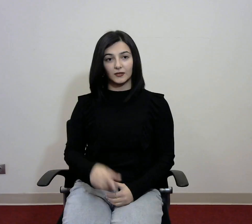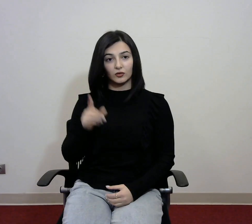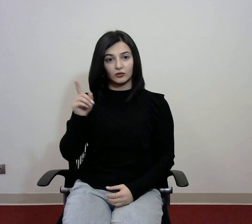onun